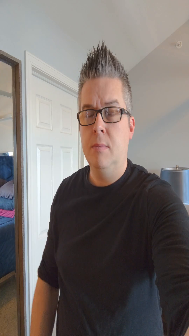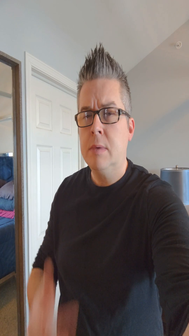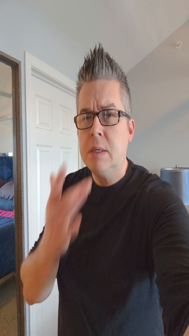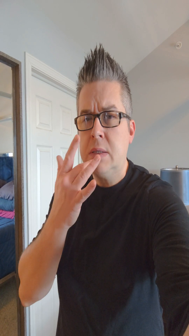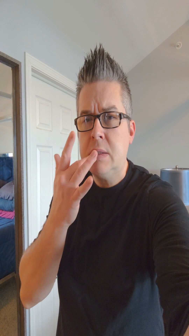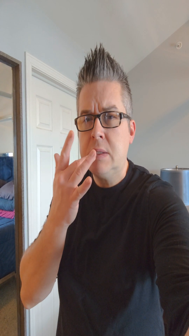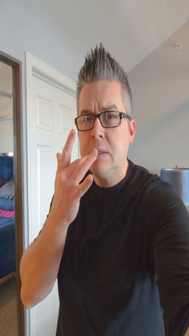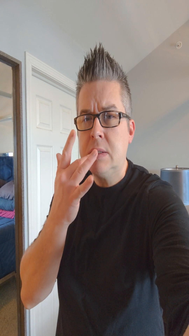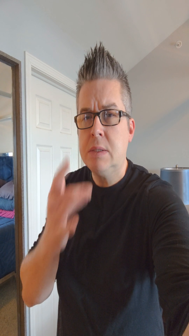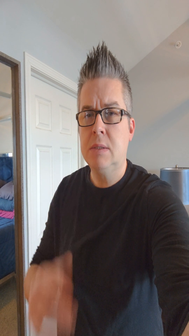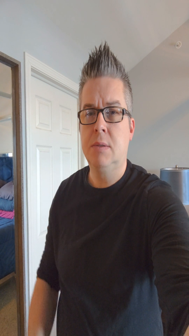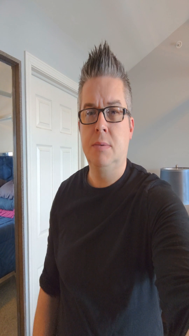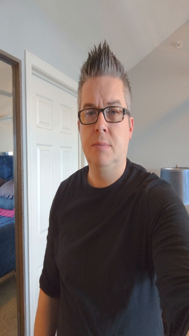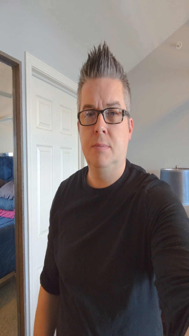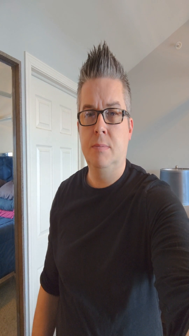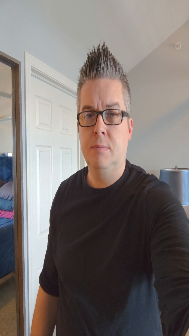taste